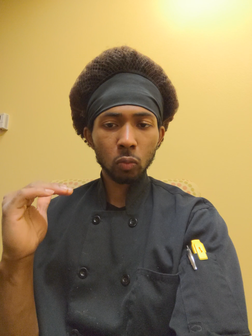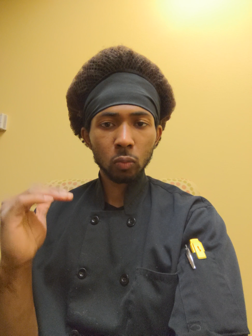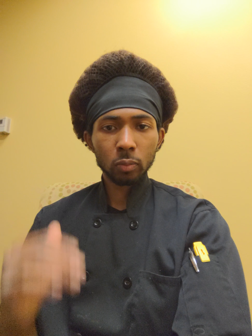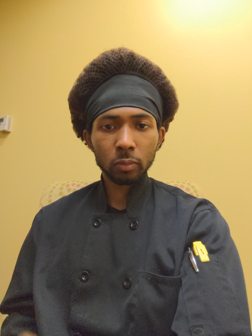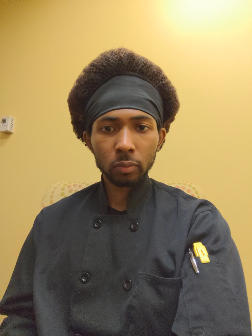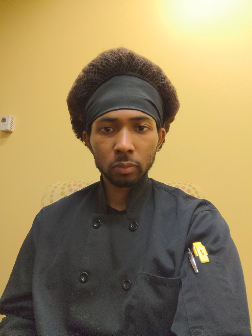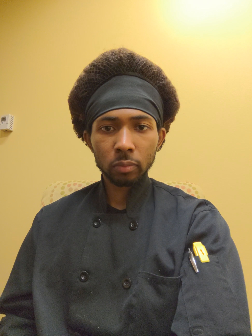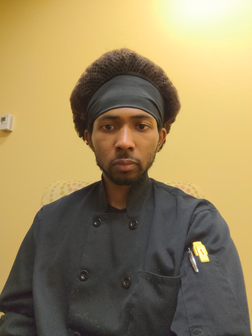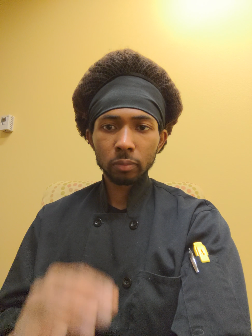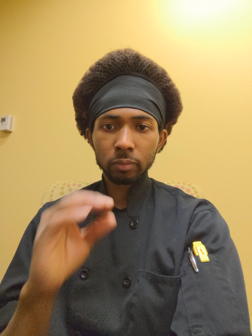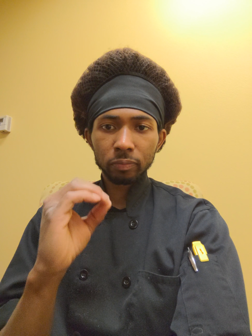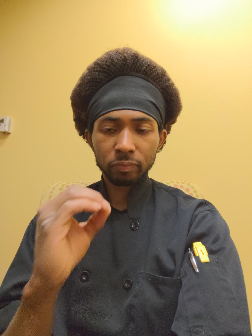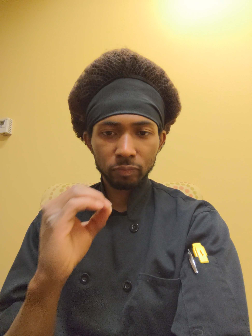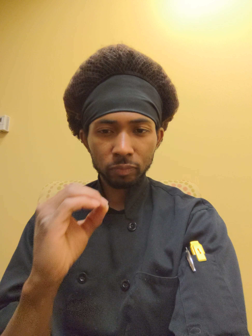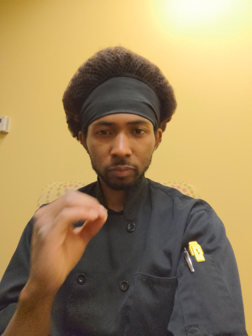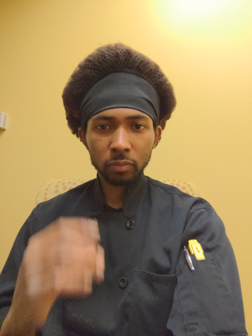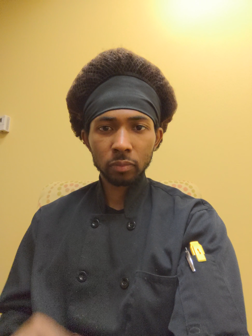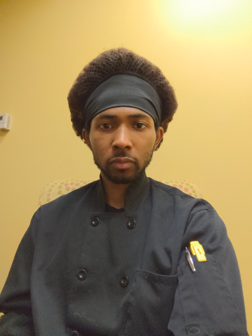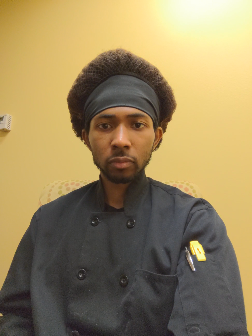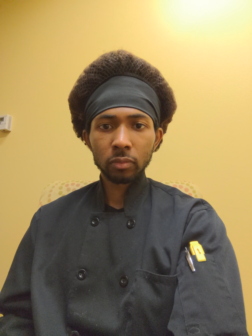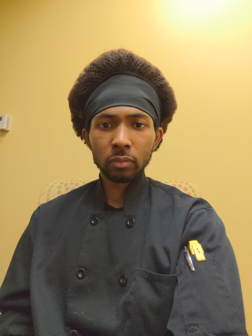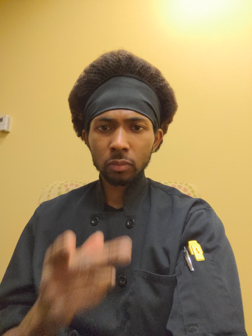fix